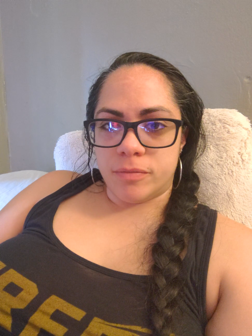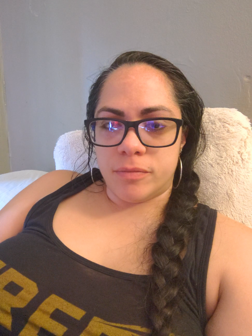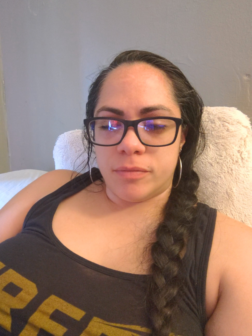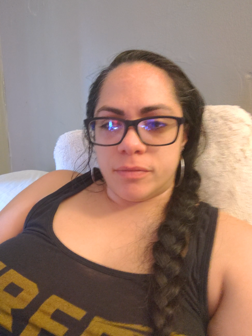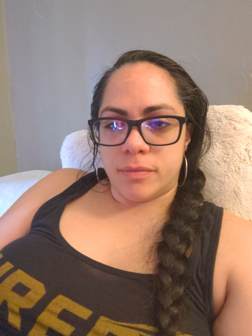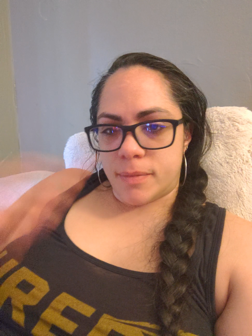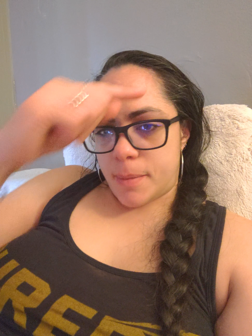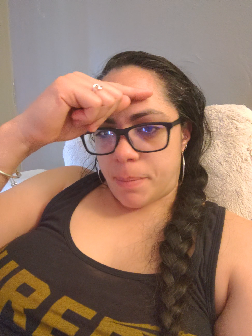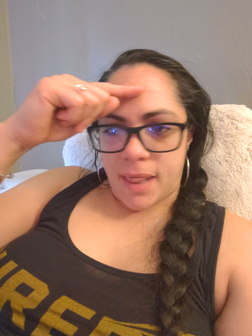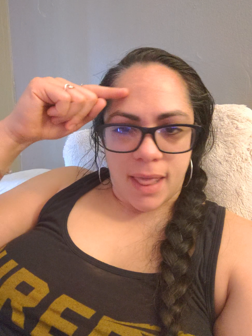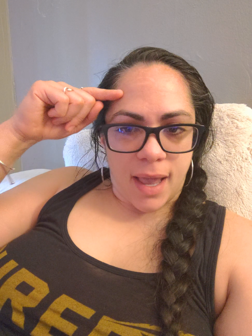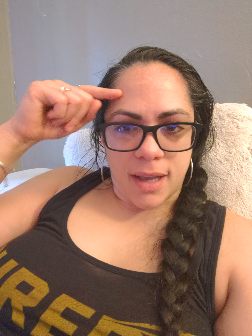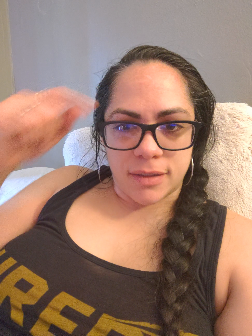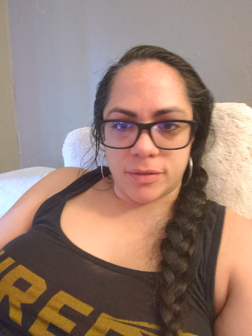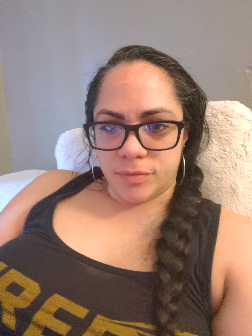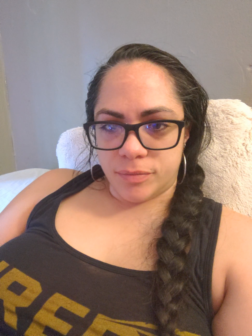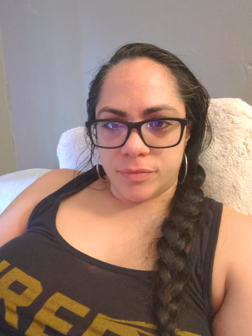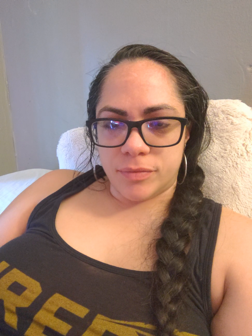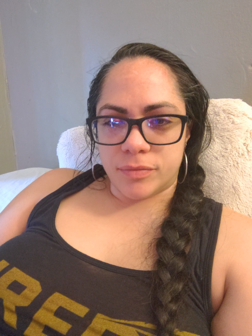black